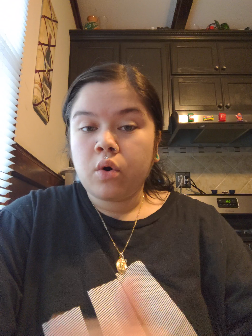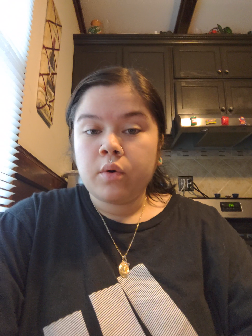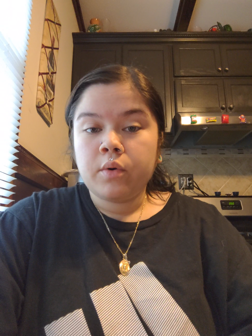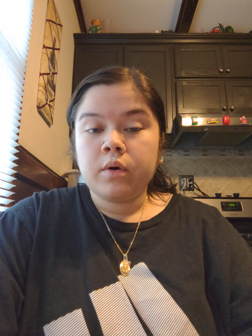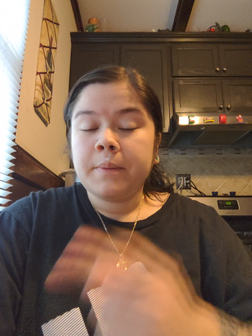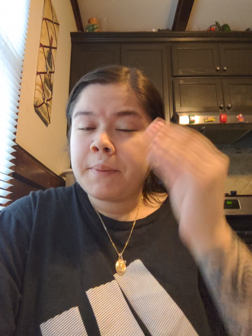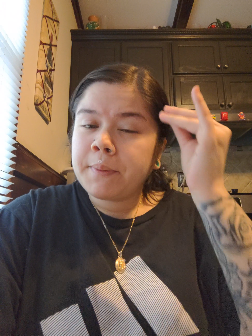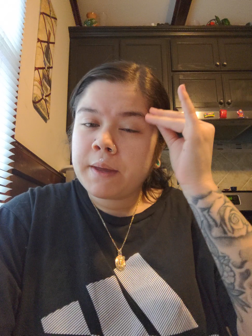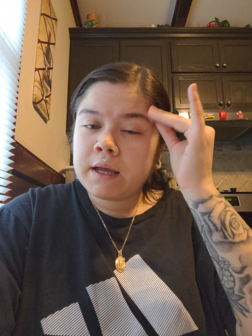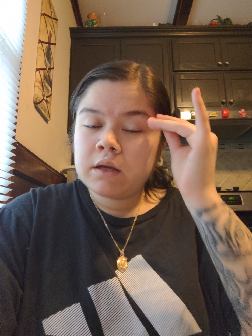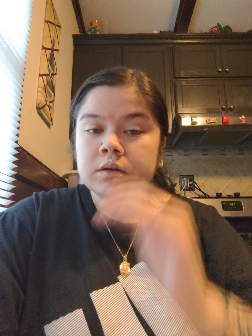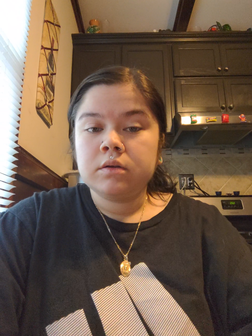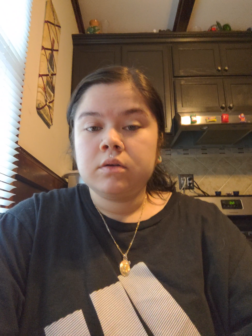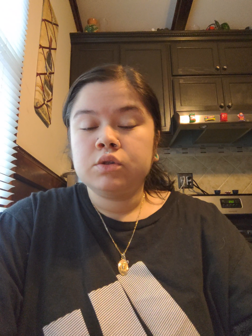think